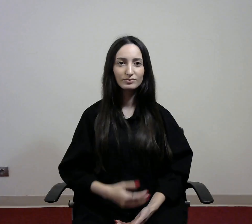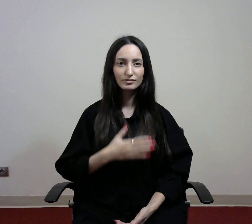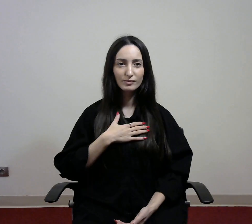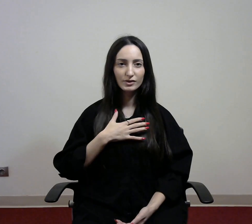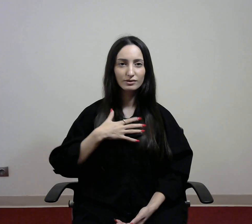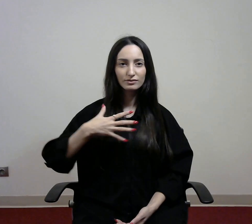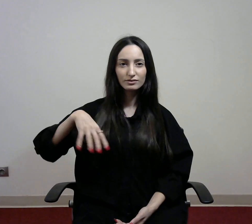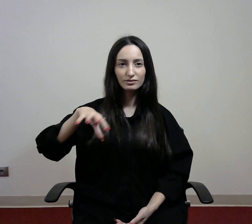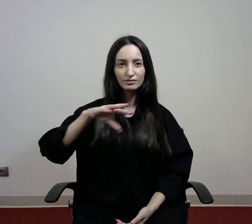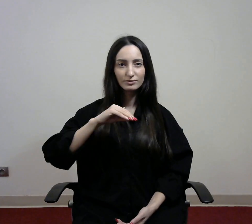biz